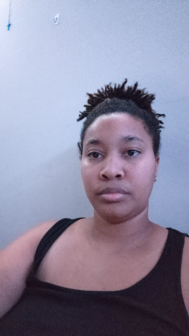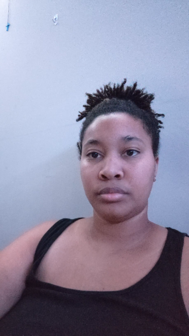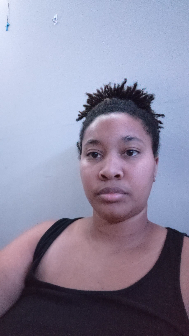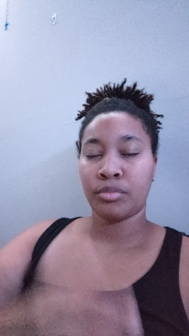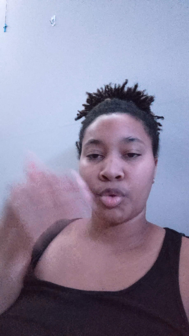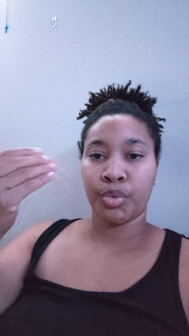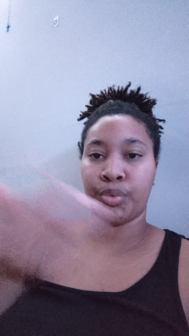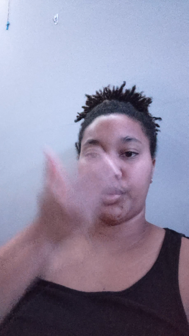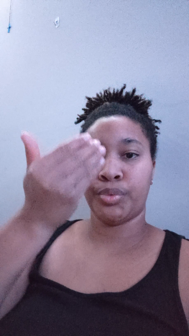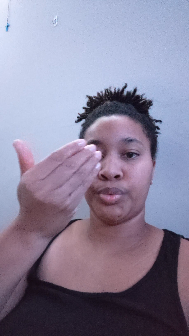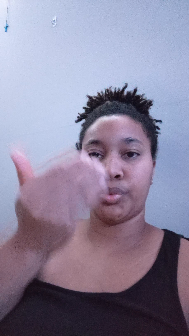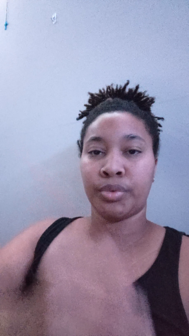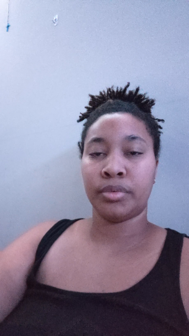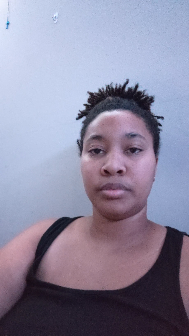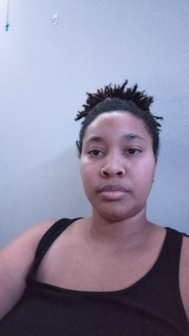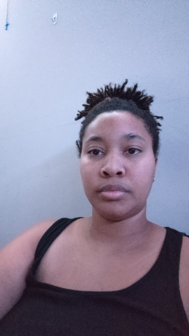new